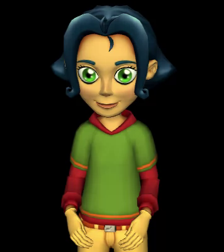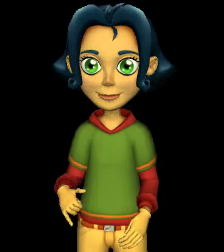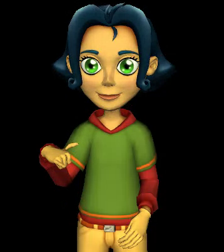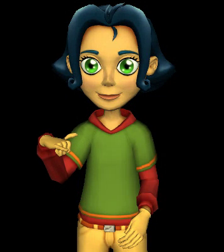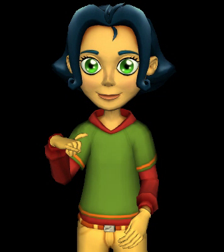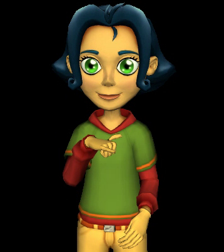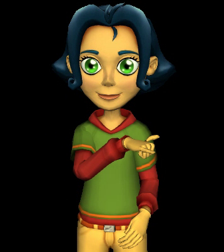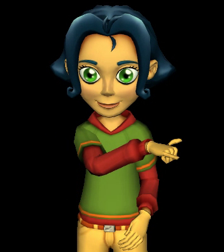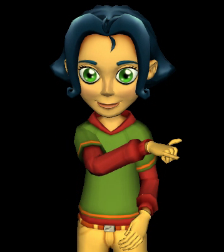طائرة